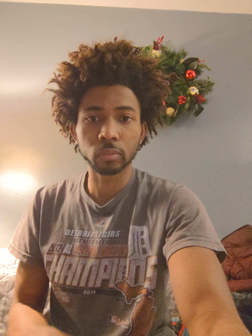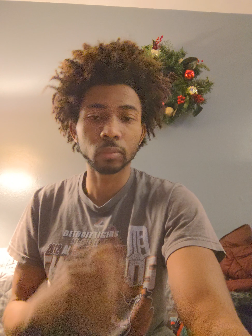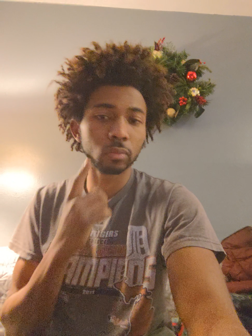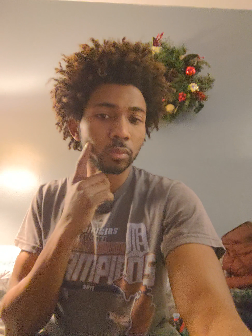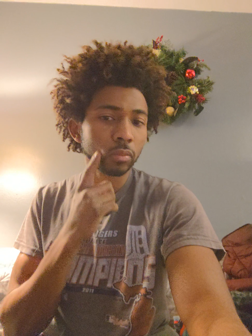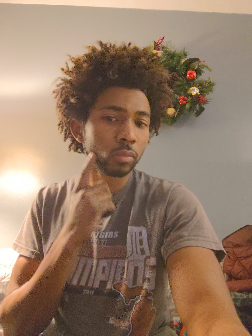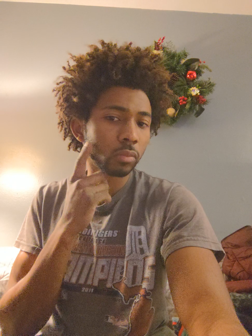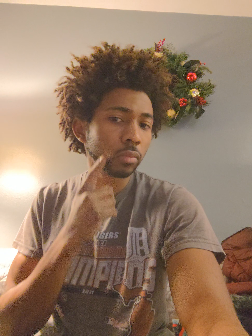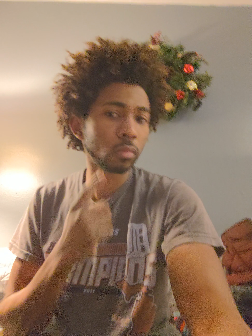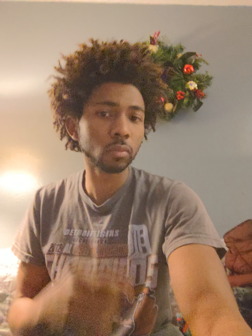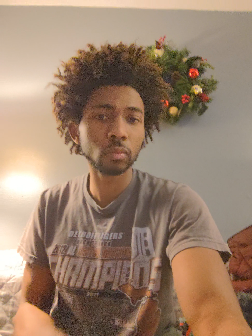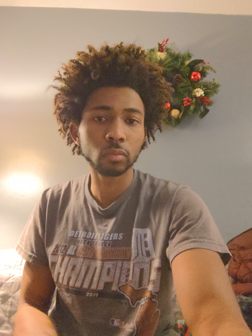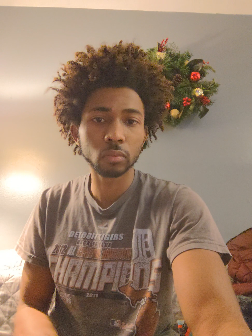cheek